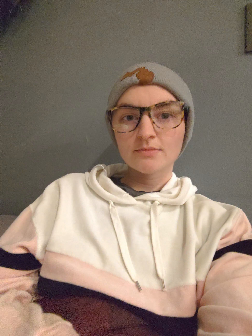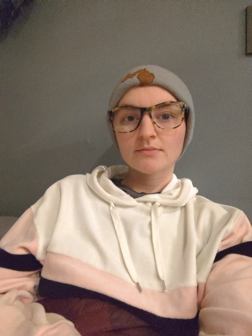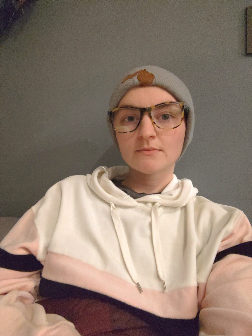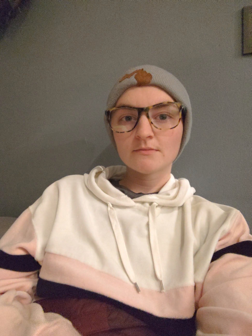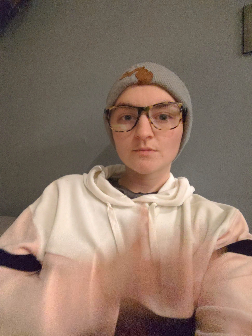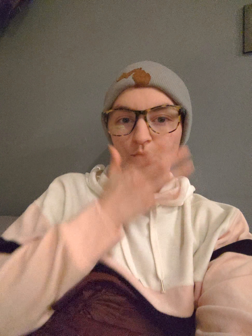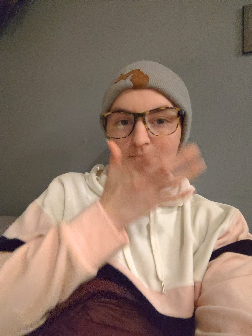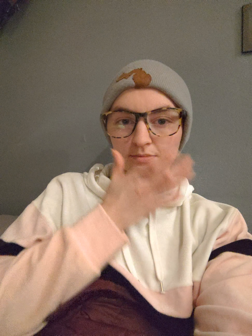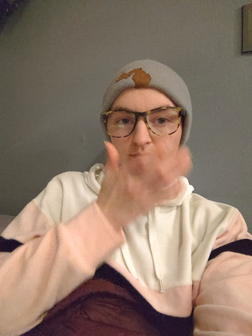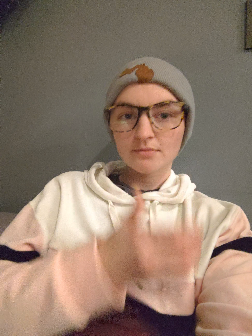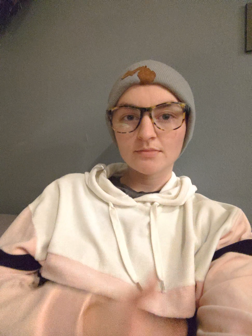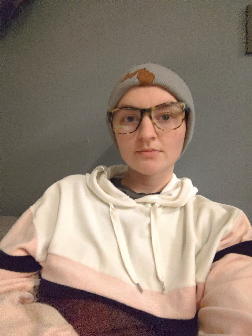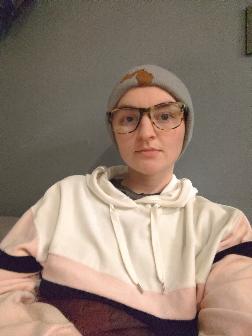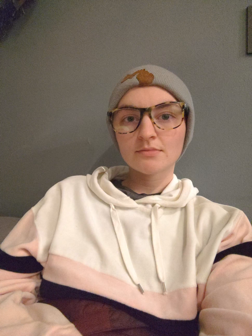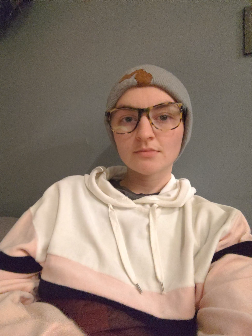grass